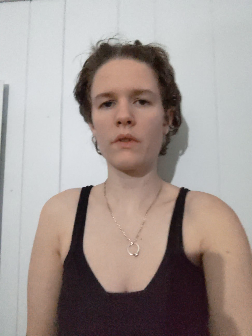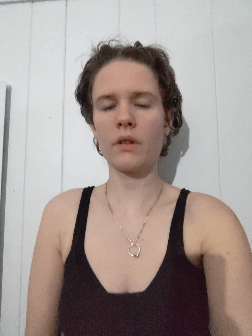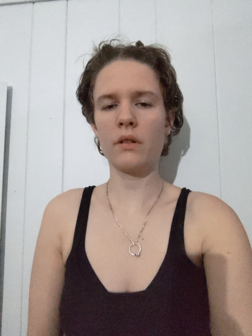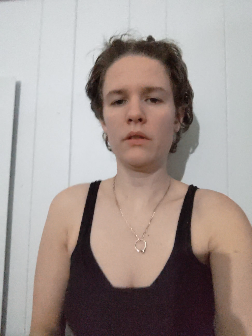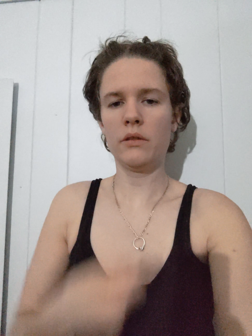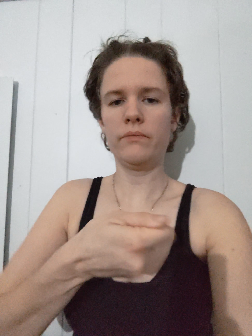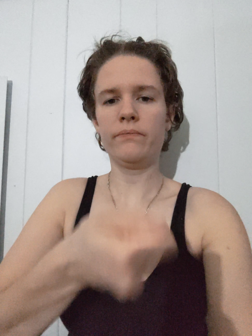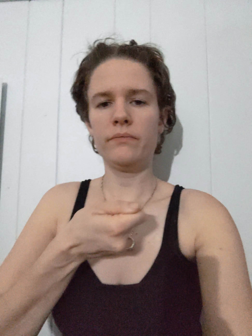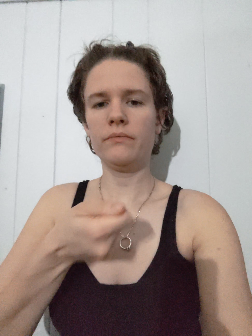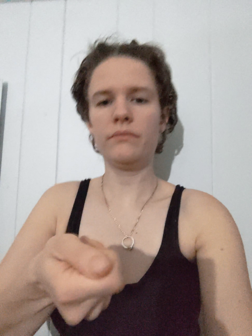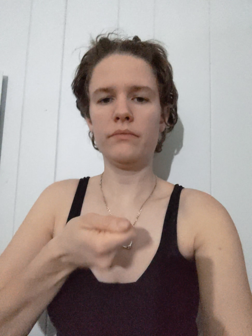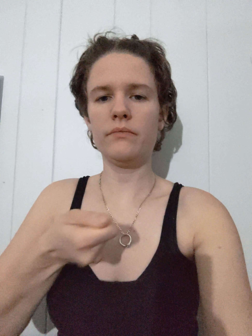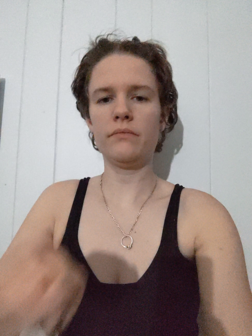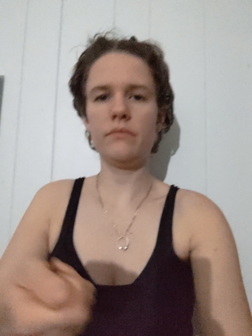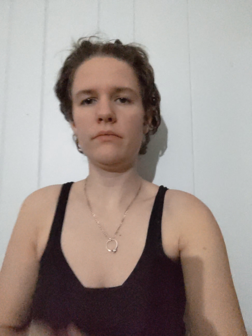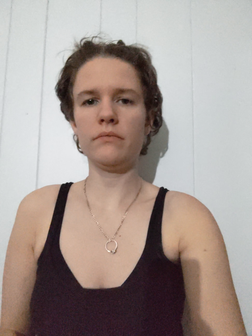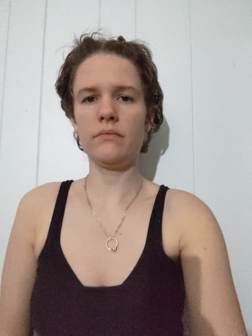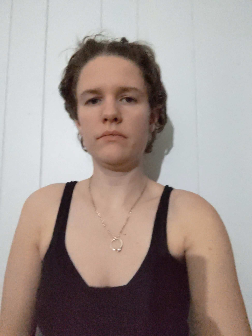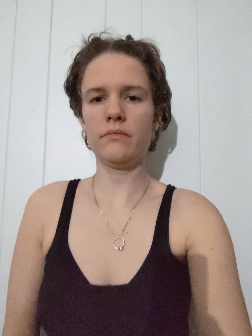vacuum